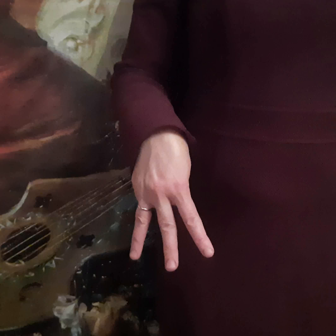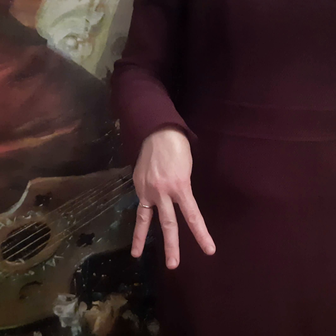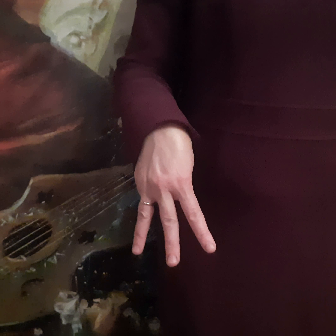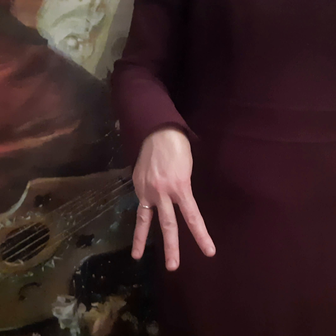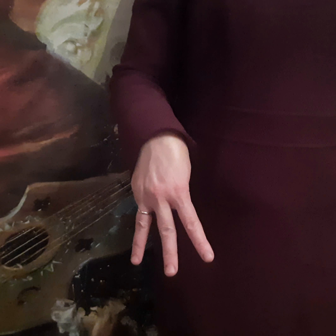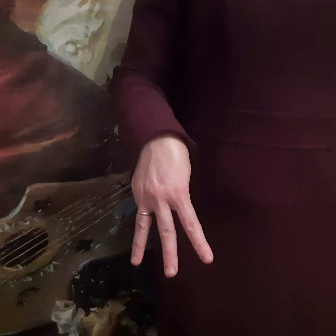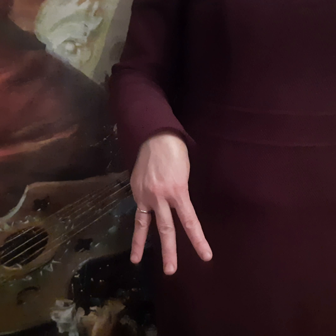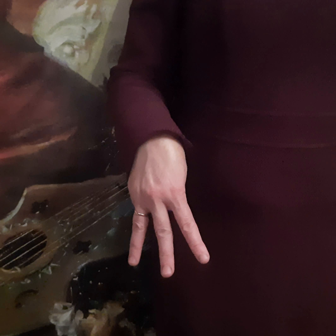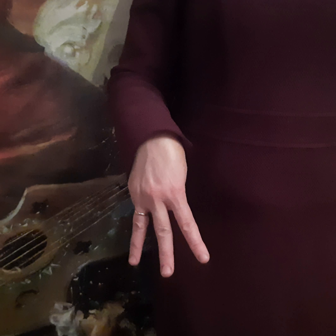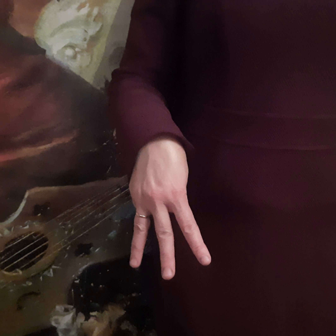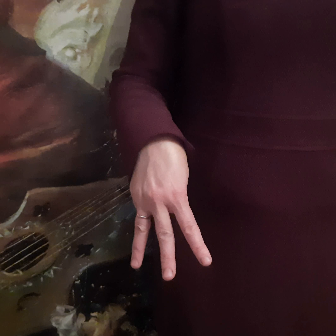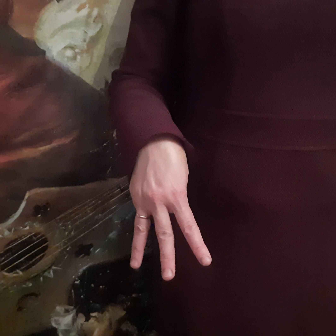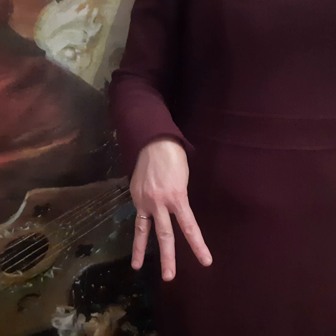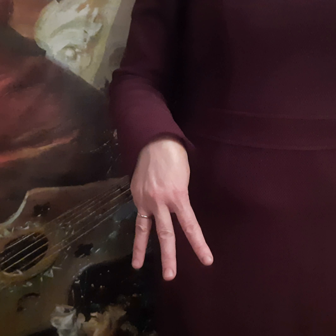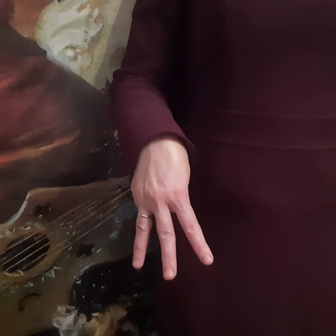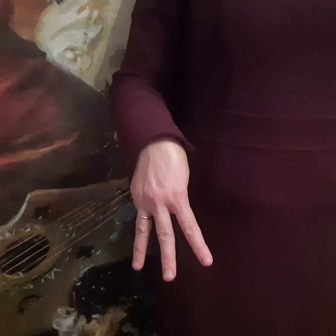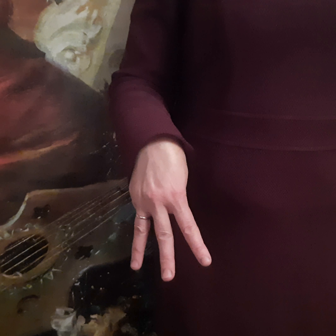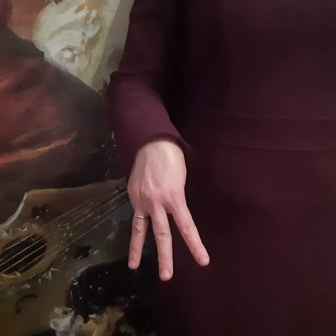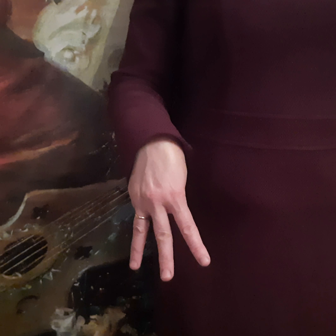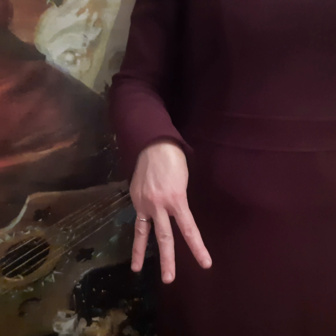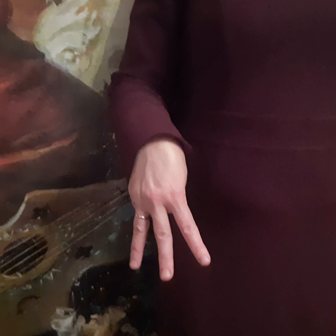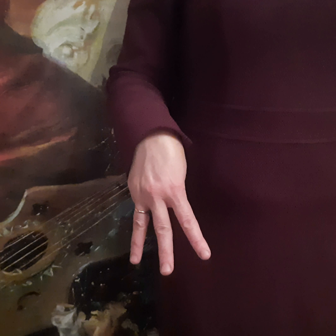М